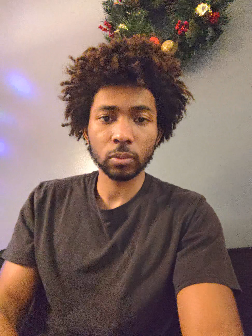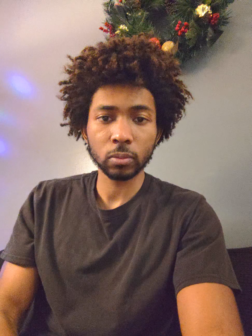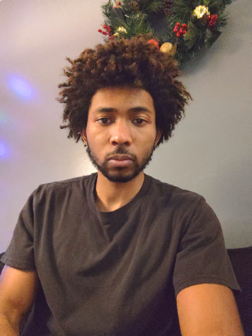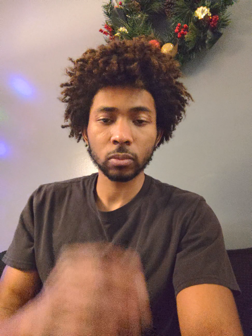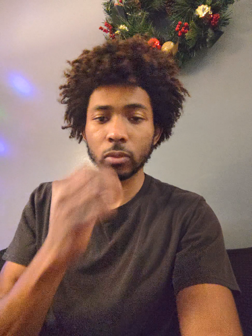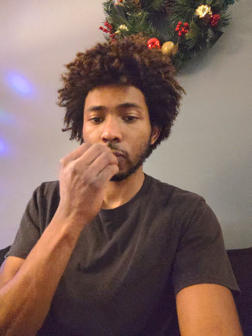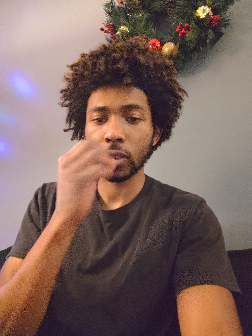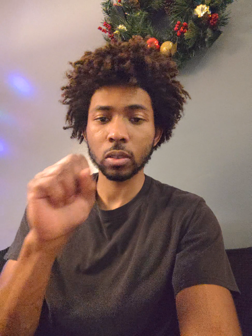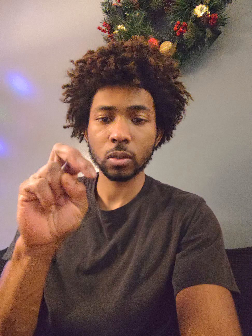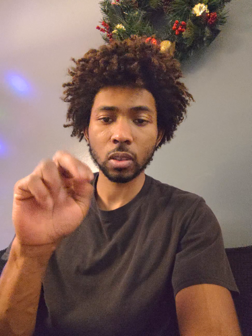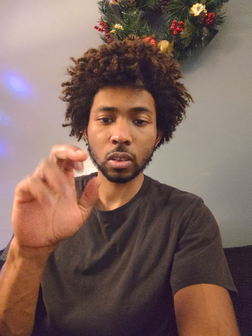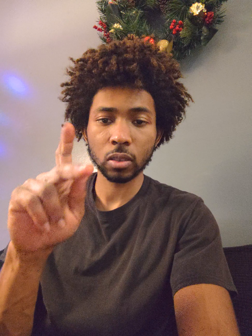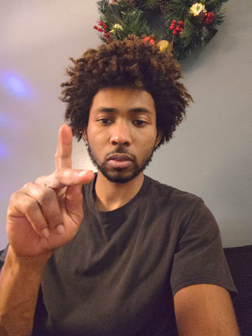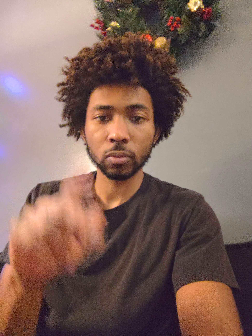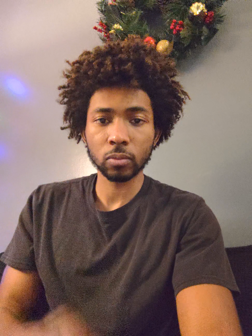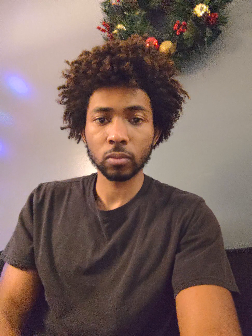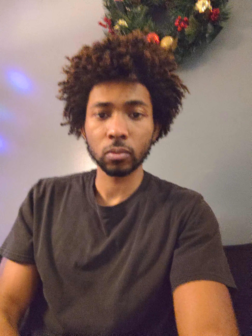snack